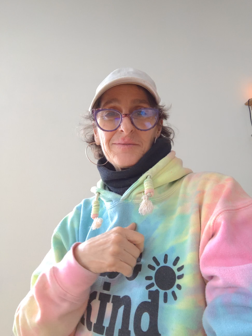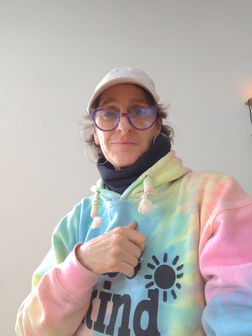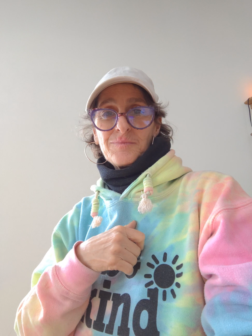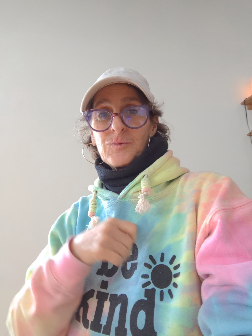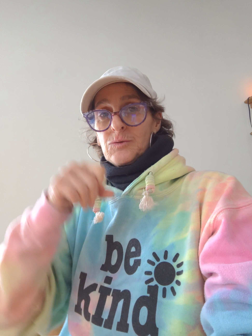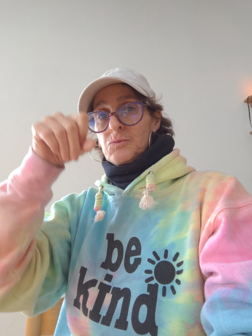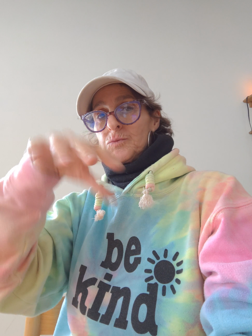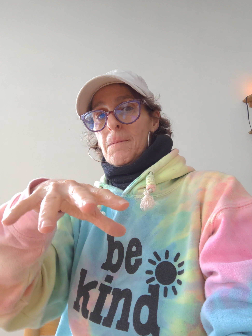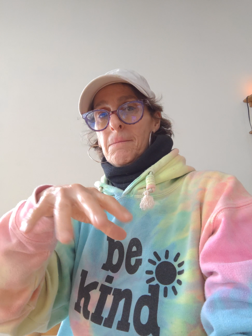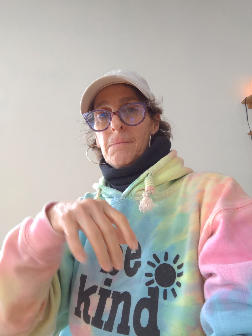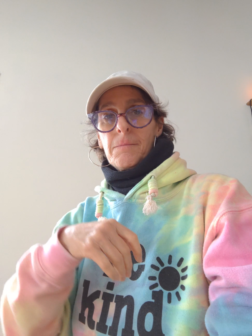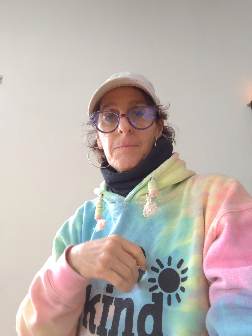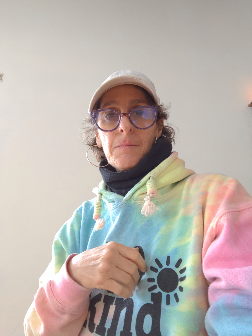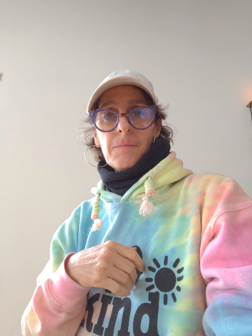drop